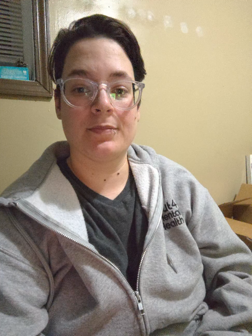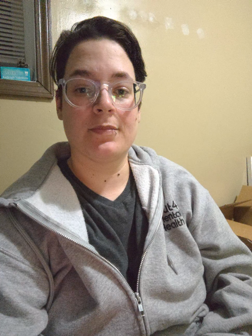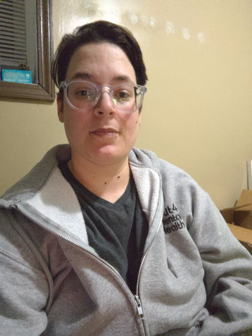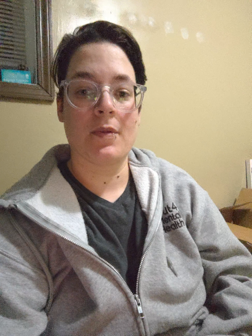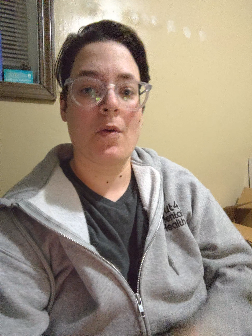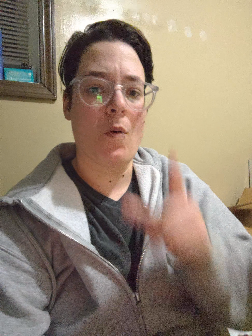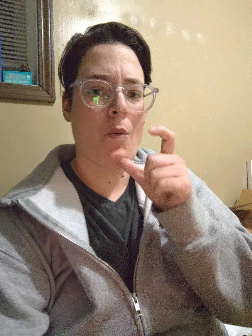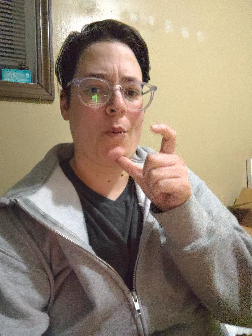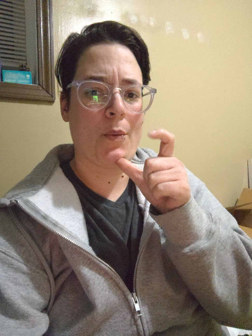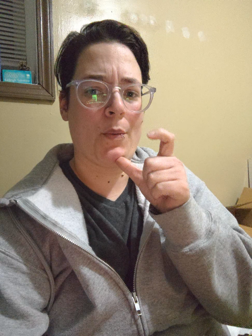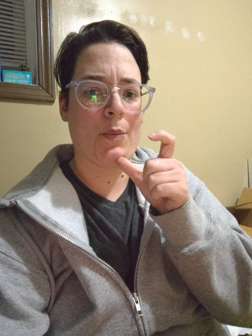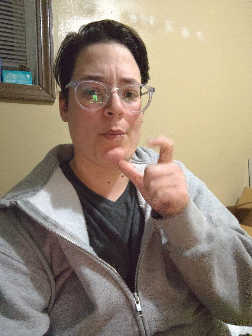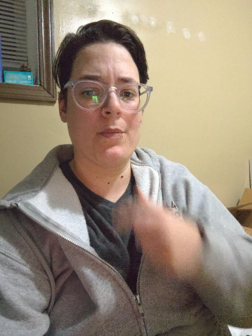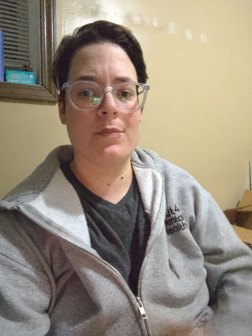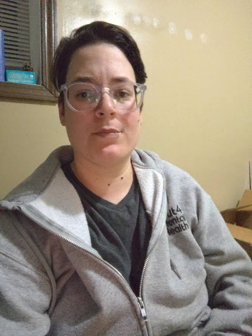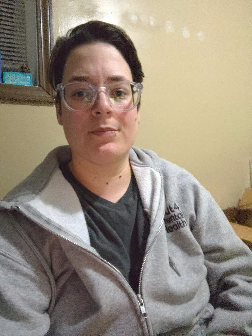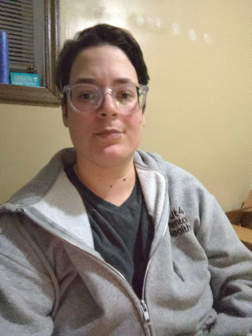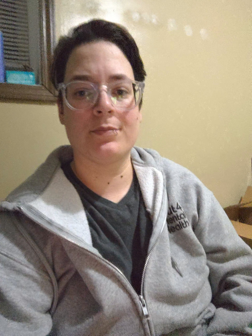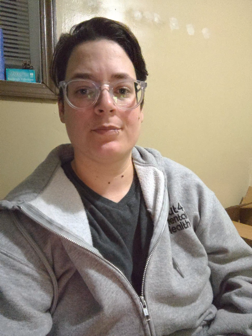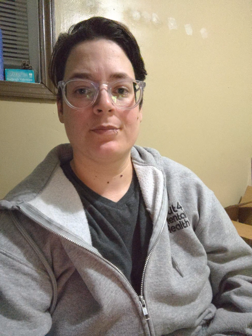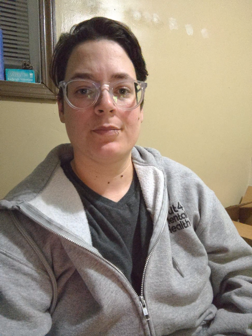who